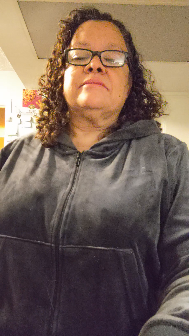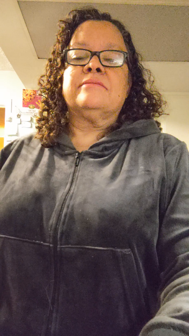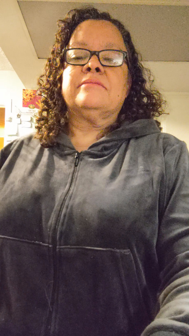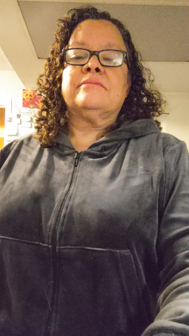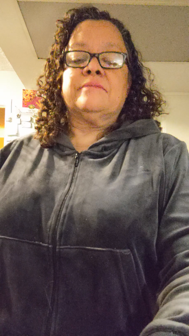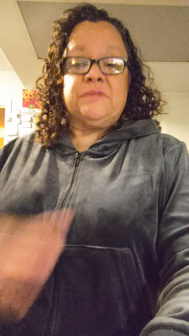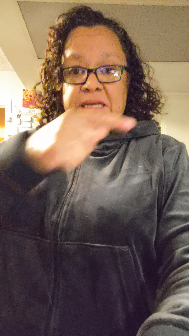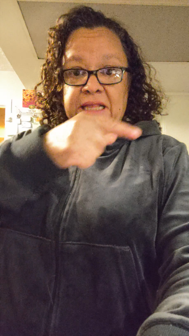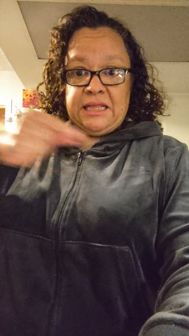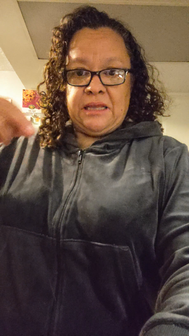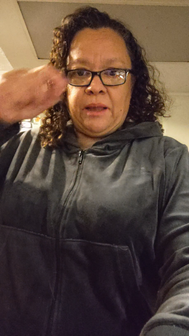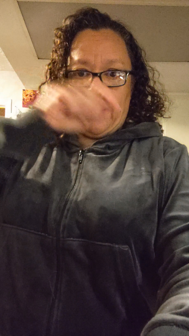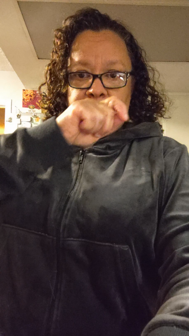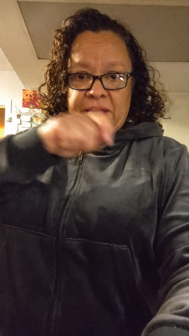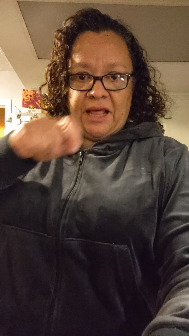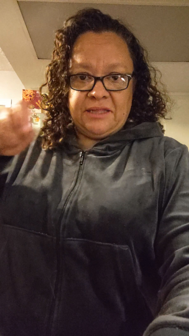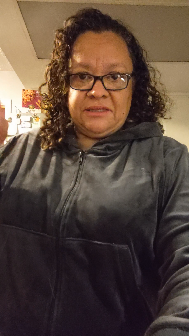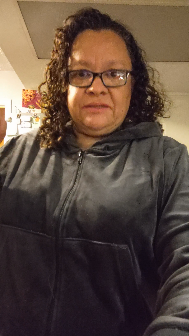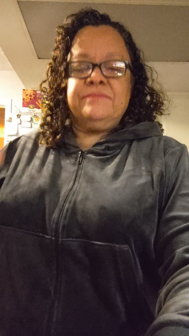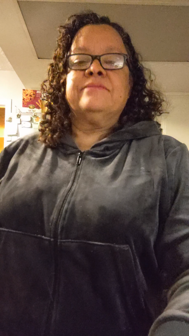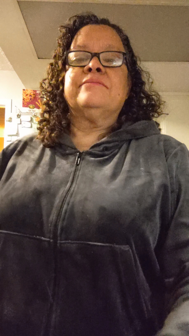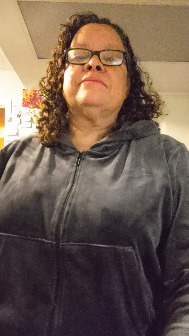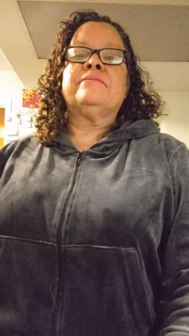peas